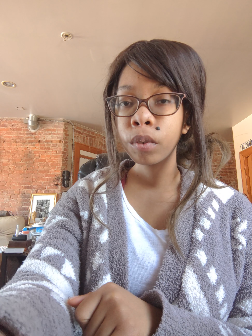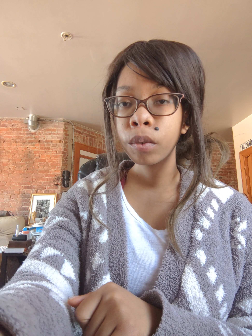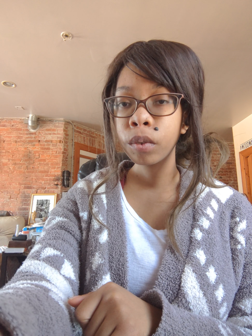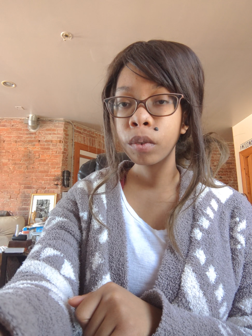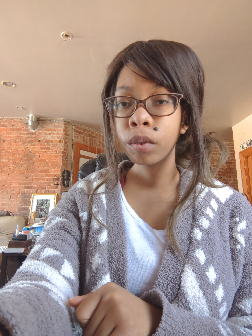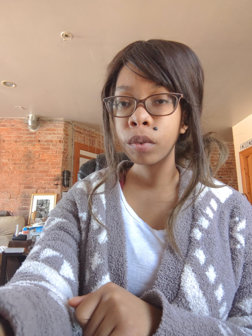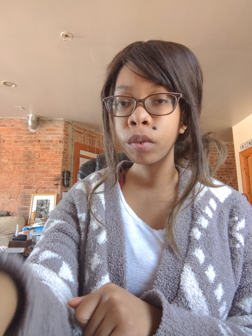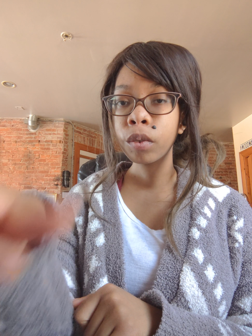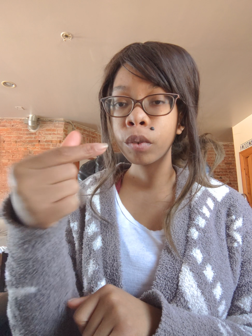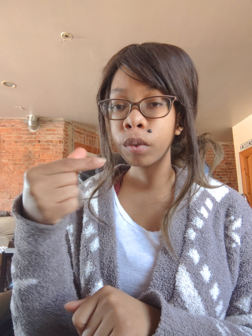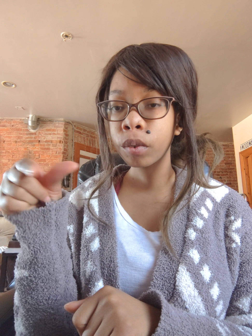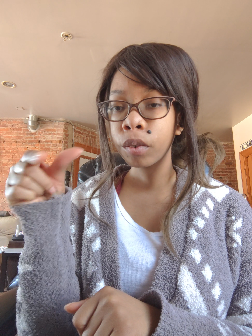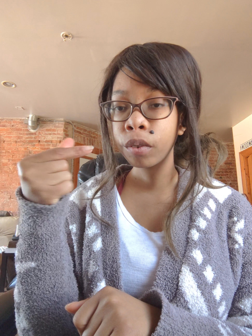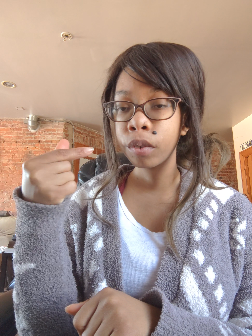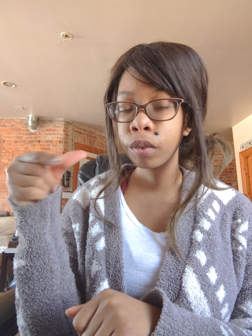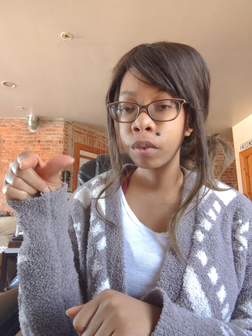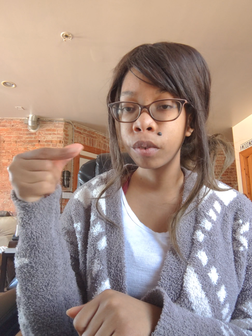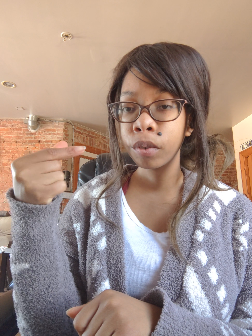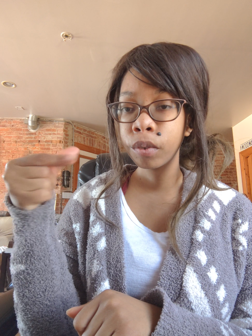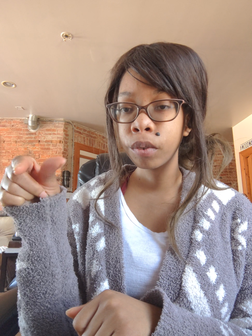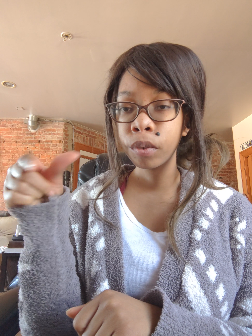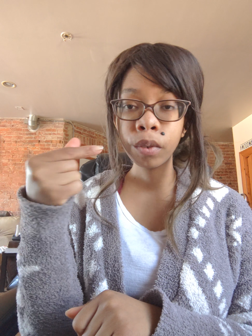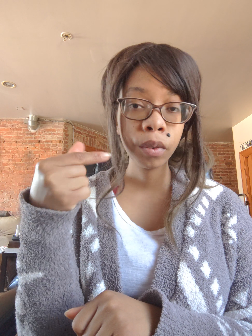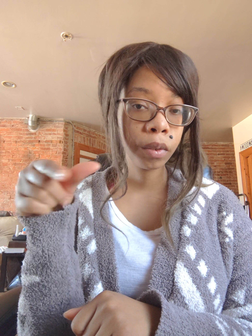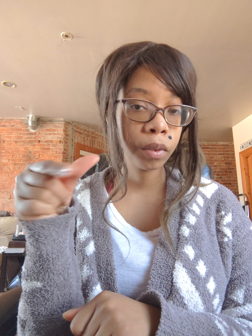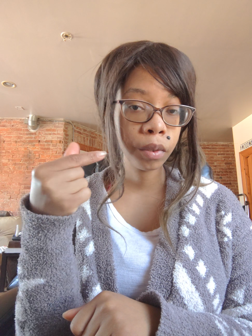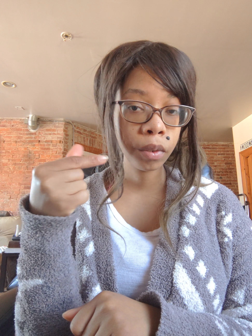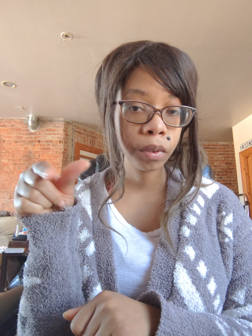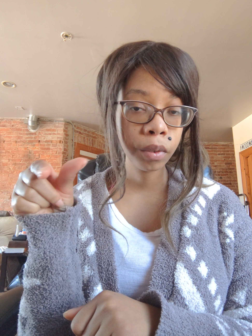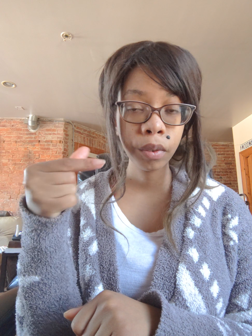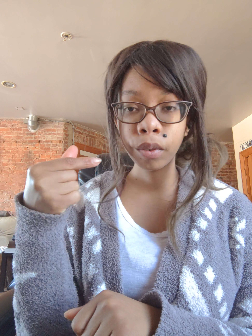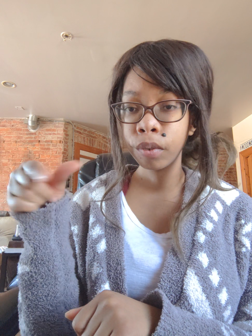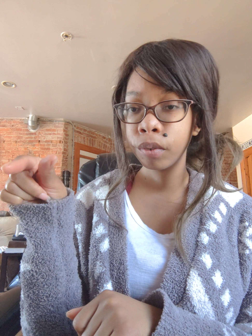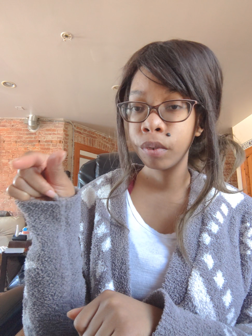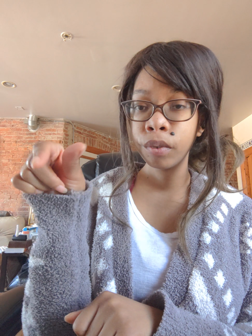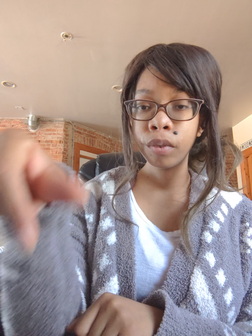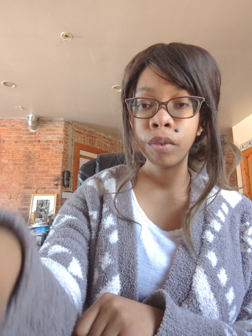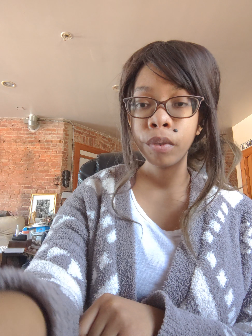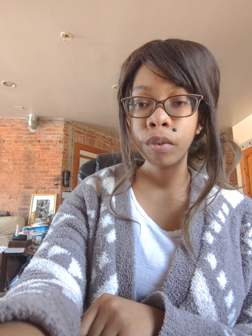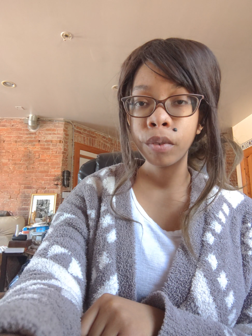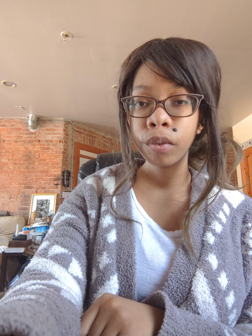green